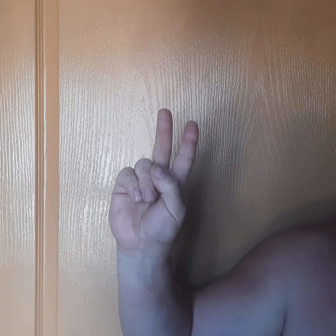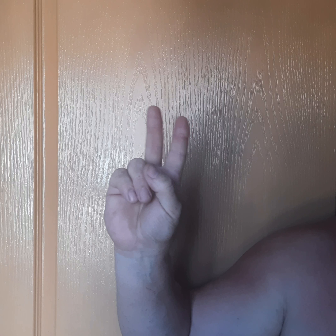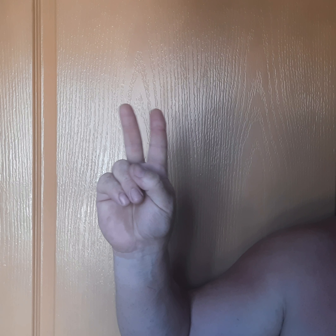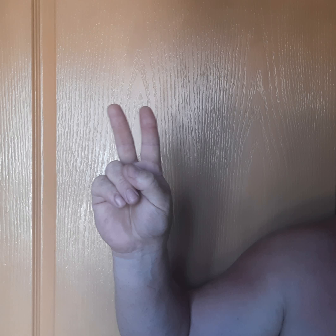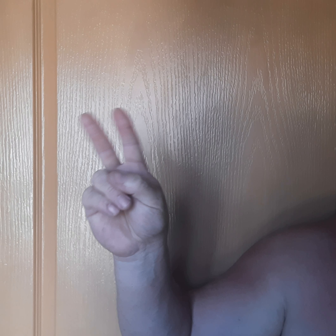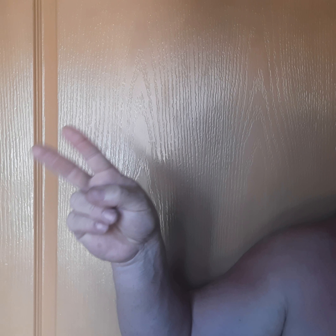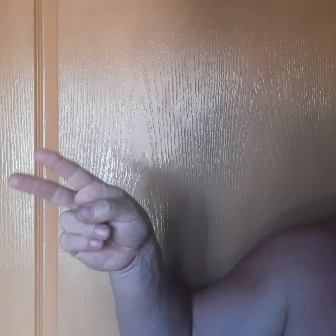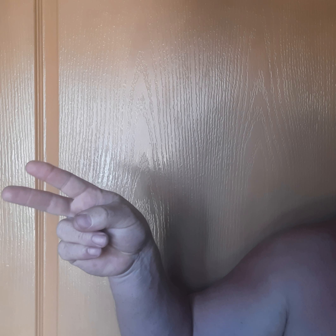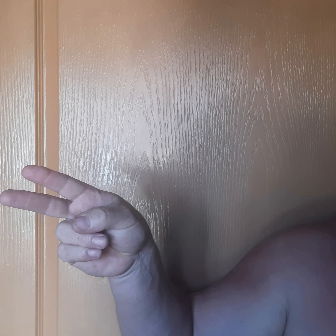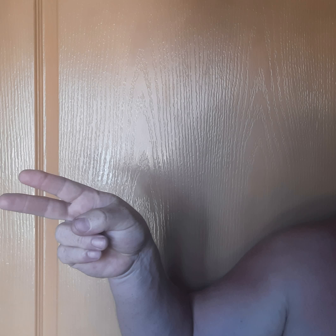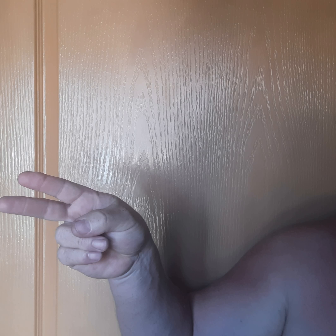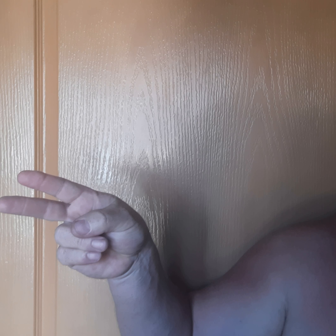К